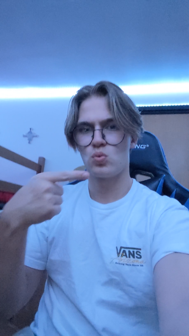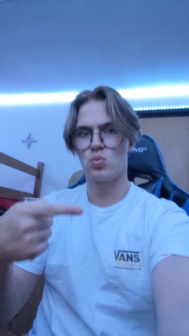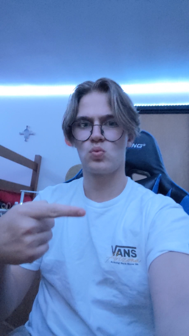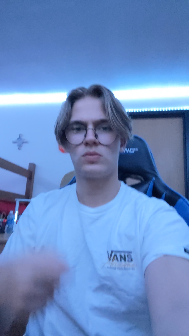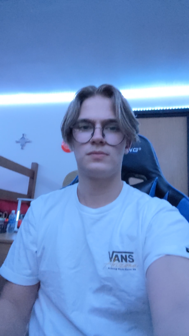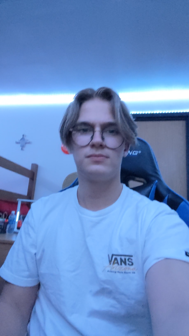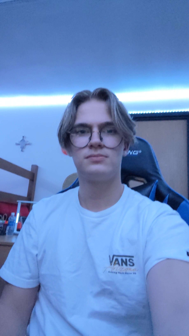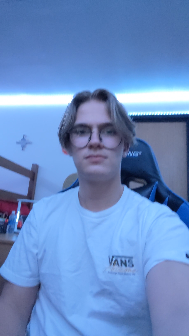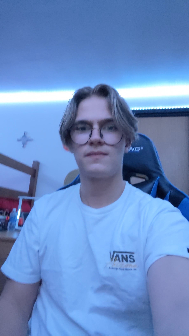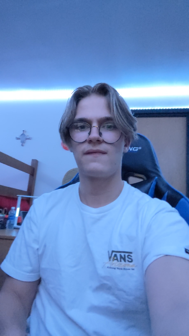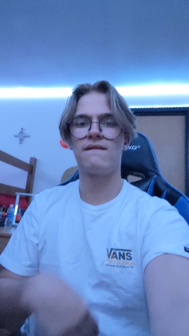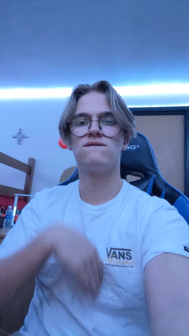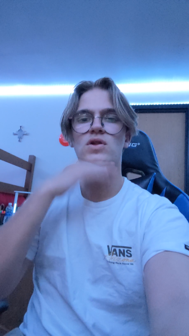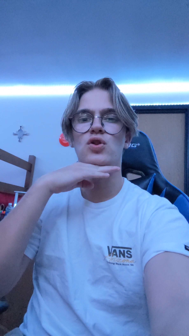full